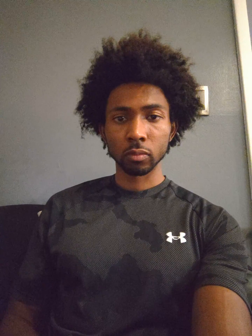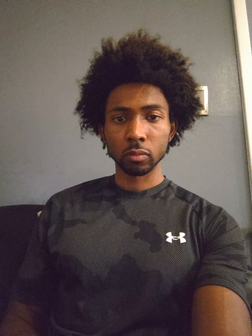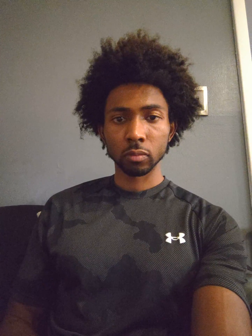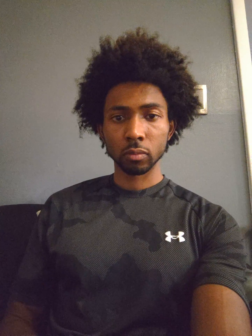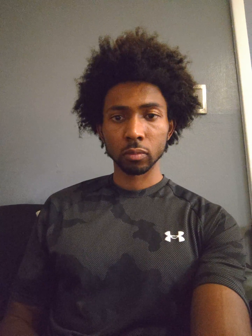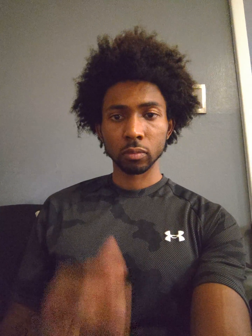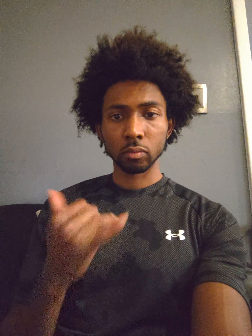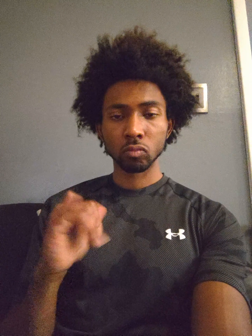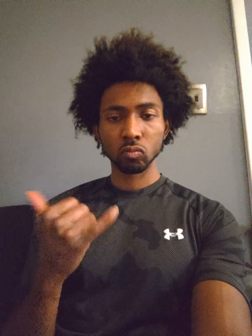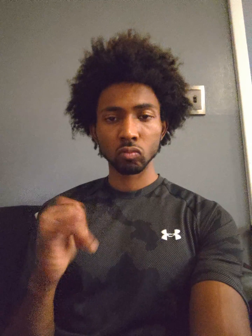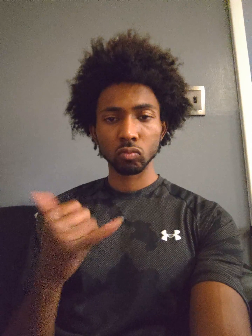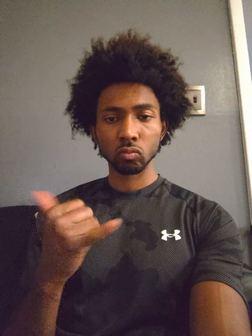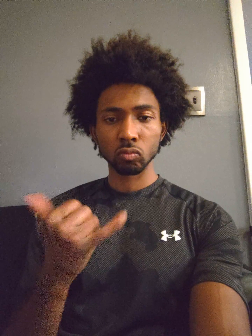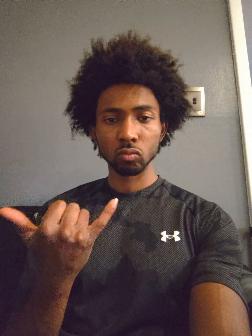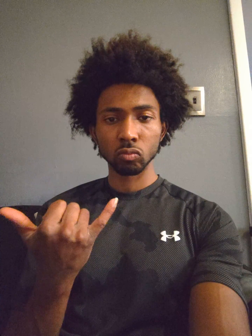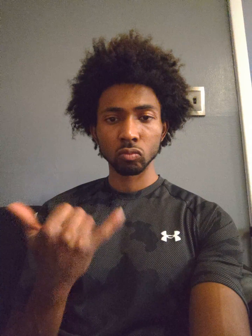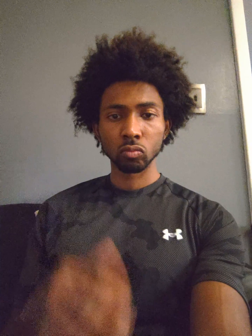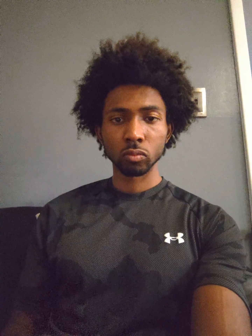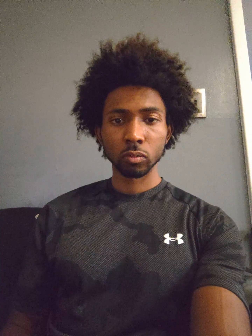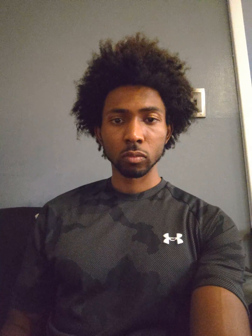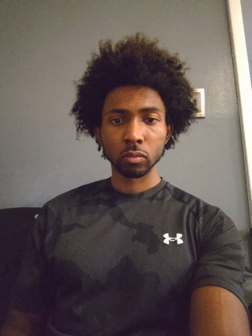party